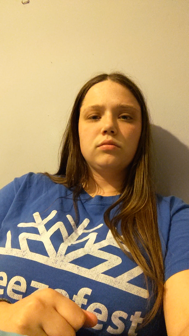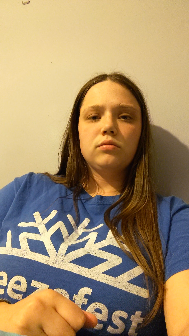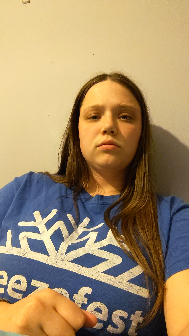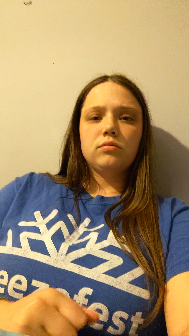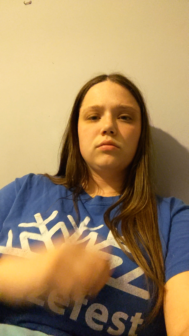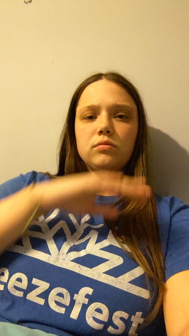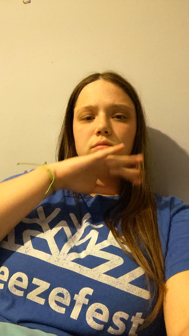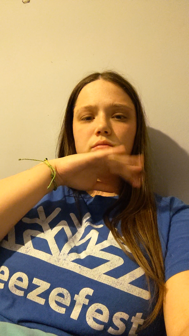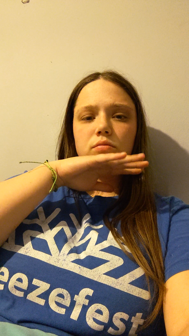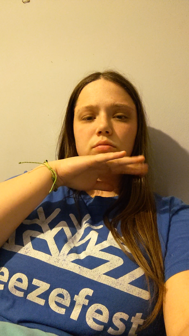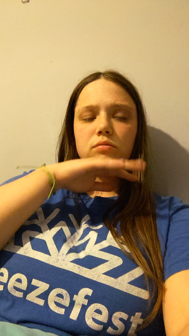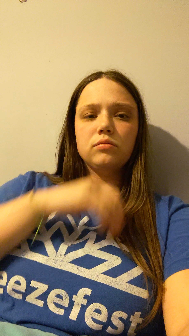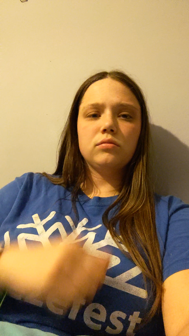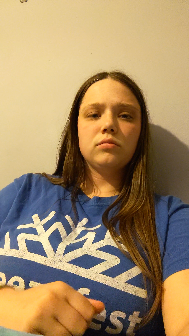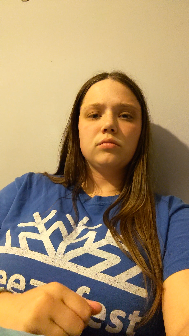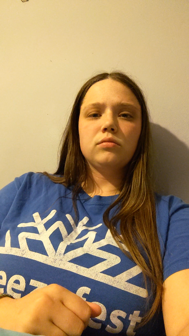naughty